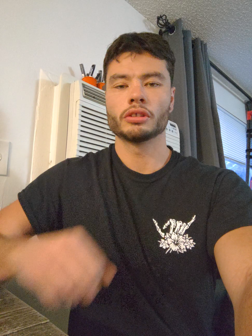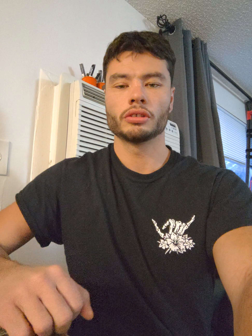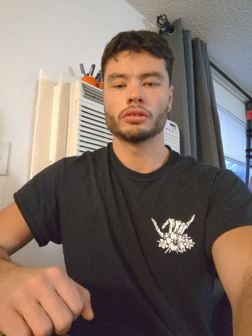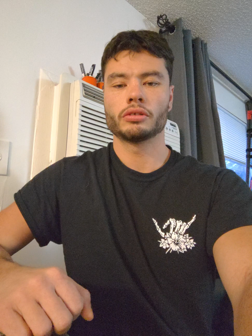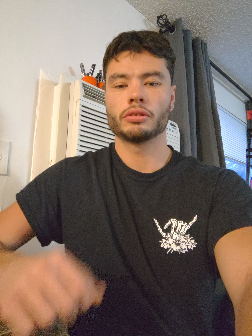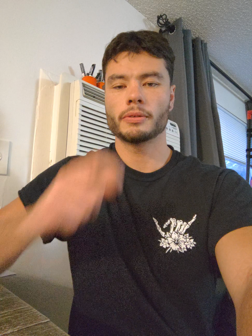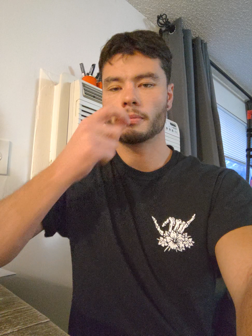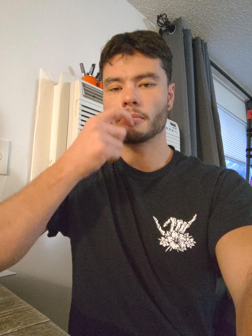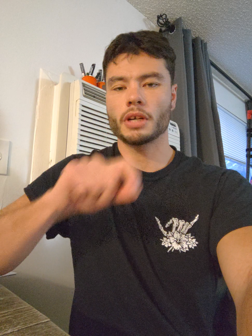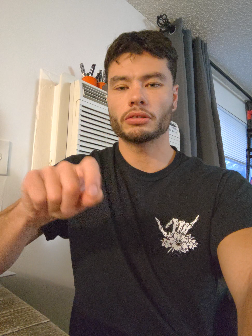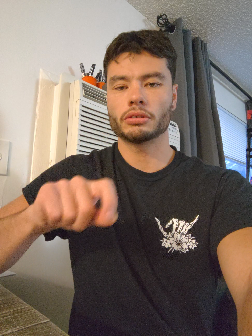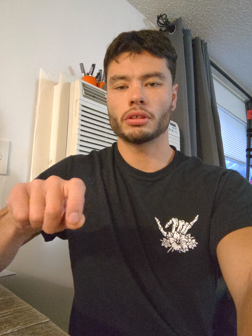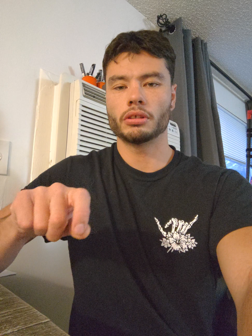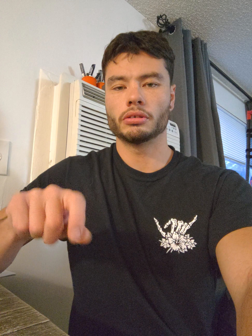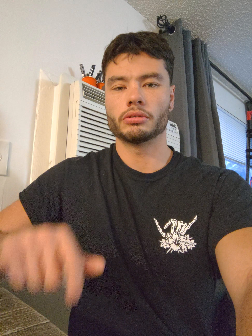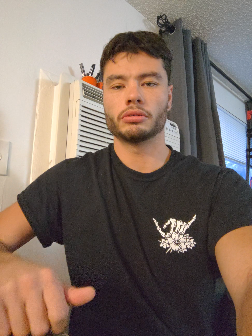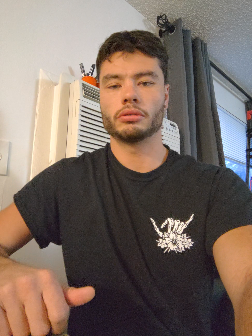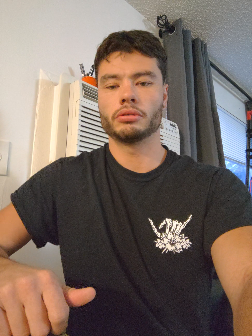pencil